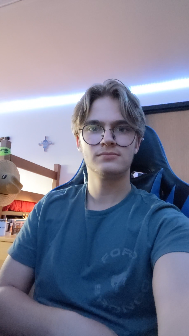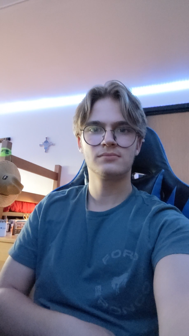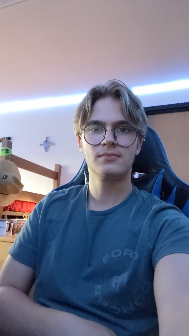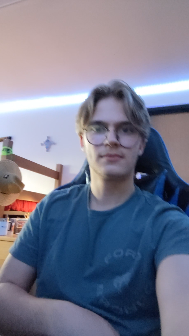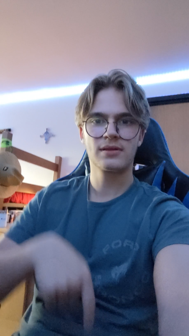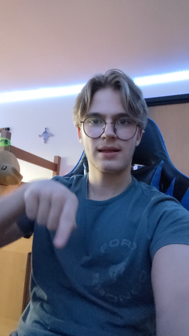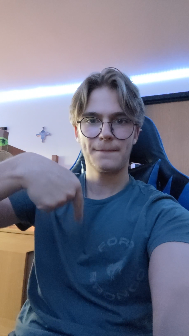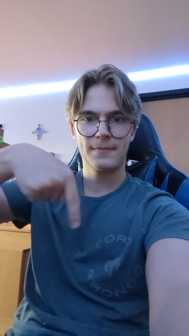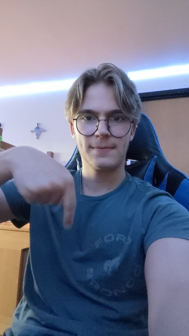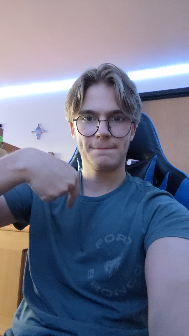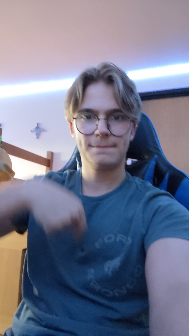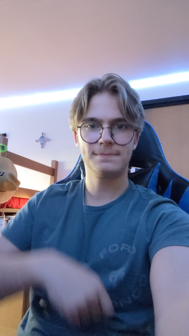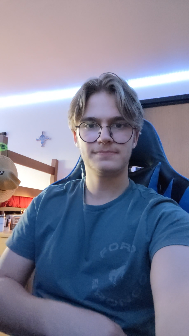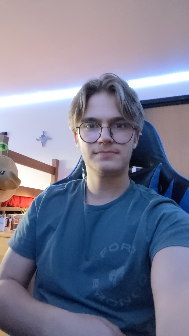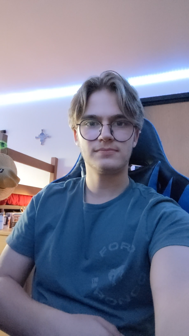flip-flop